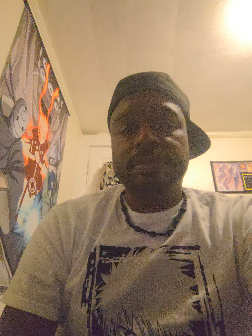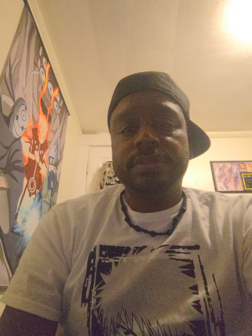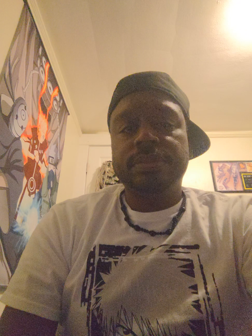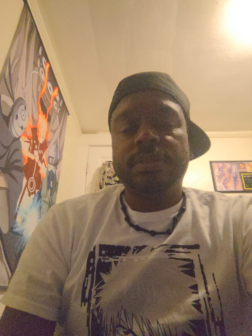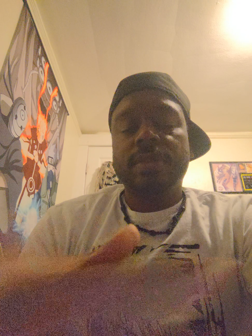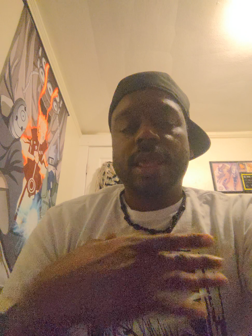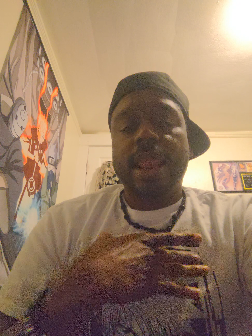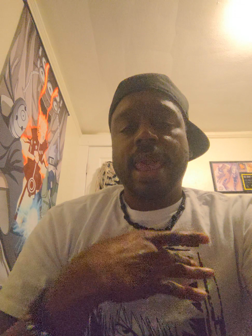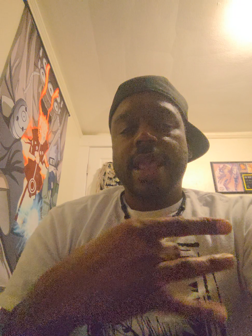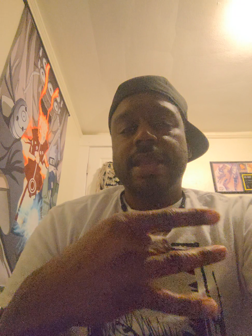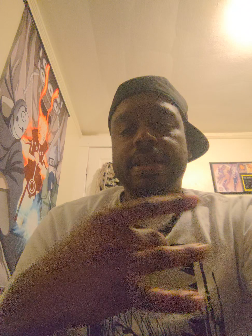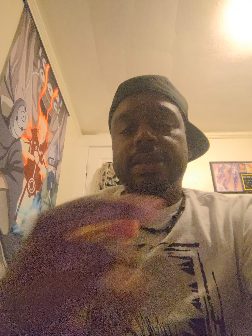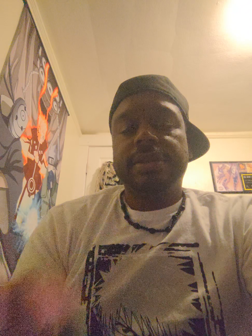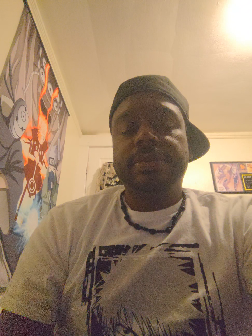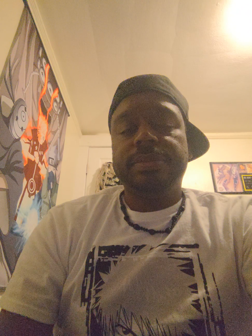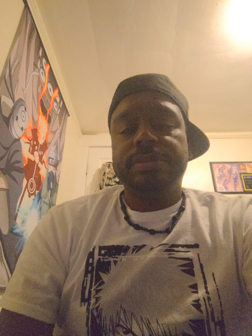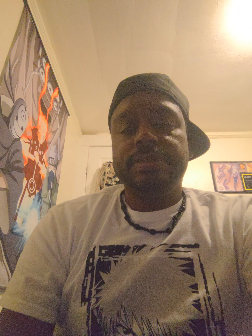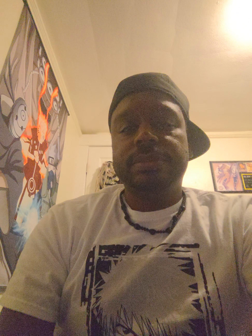like